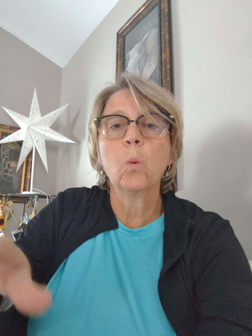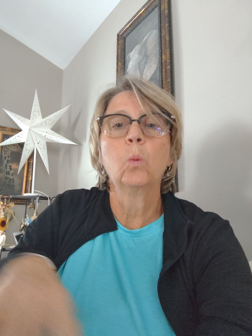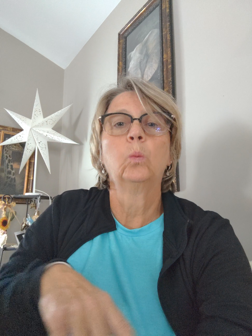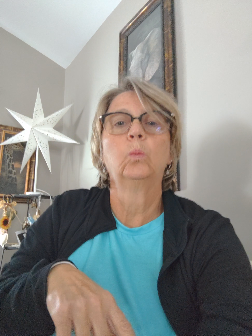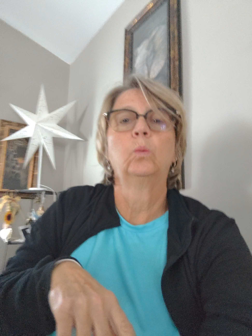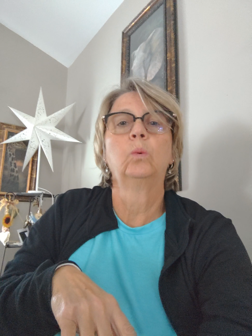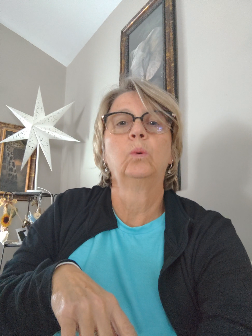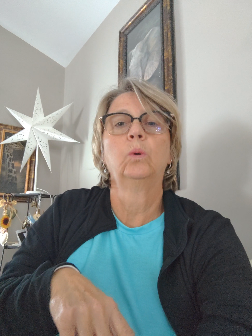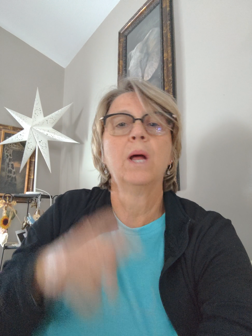blow